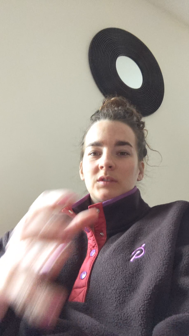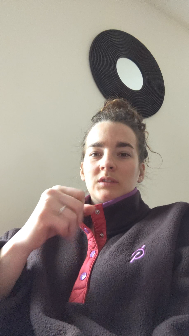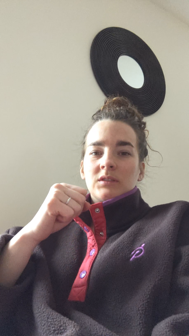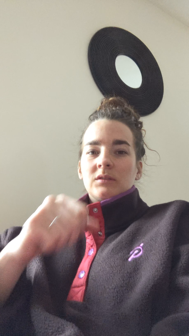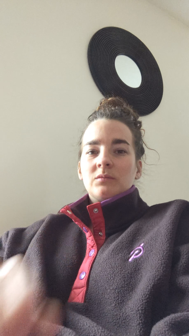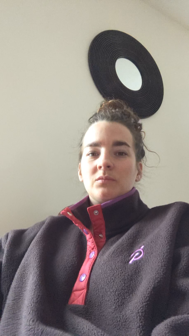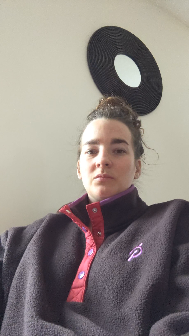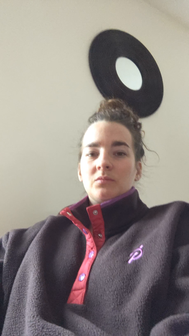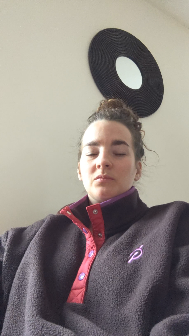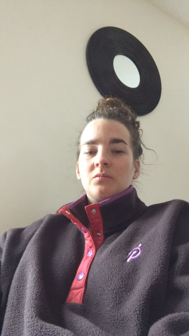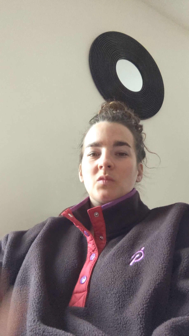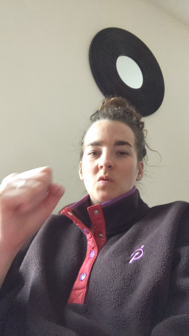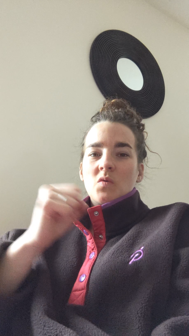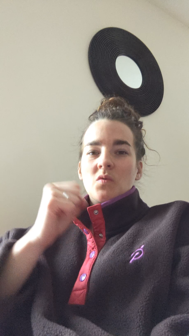cold